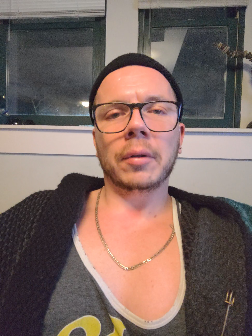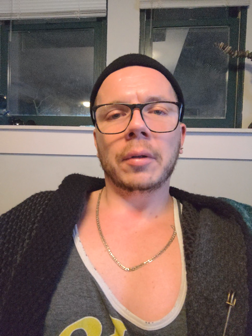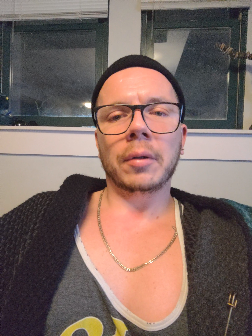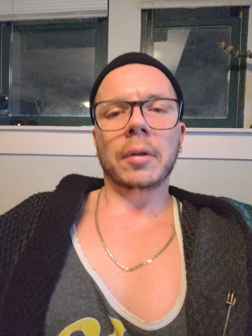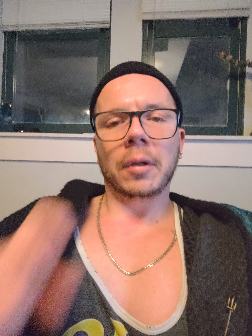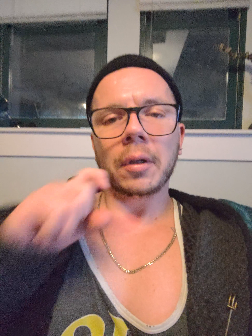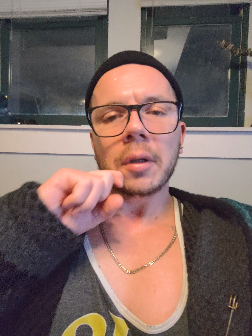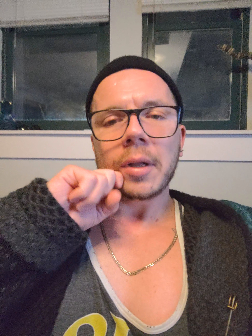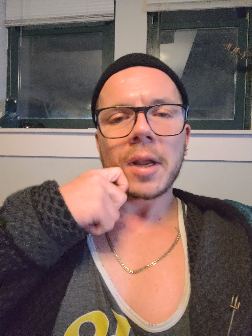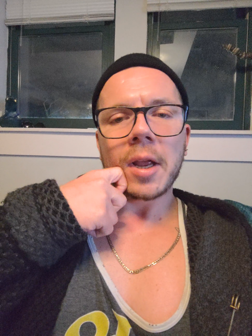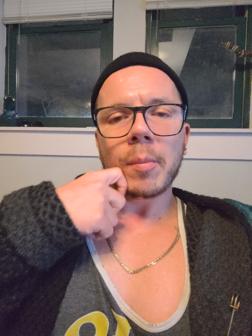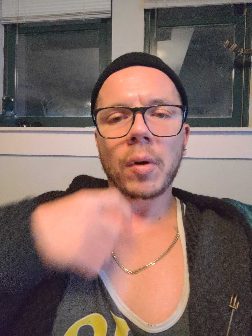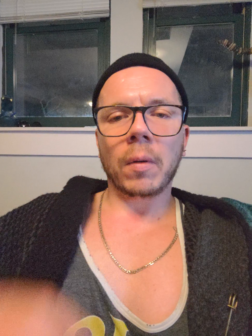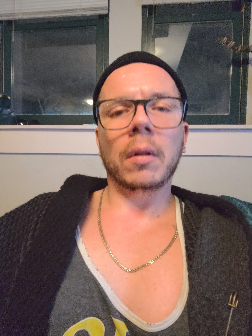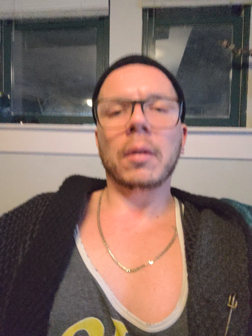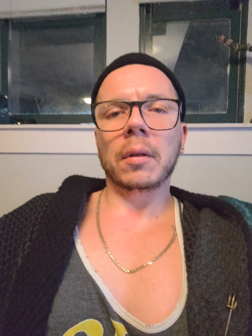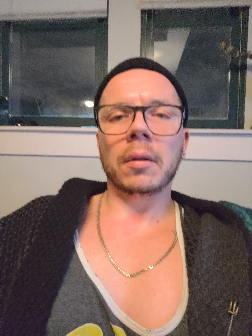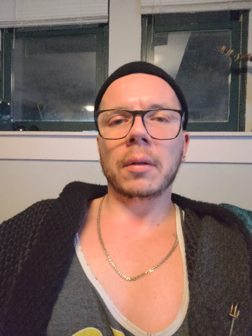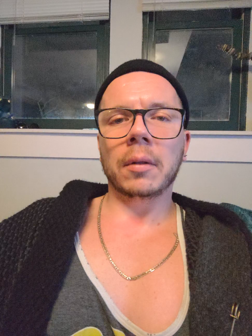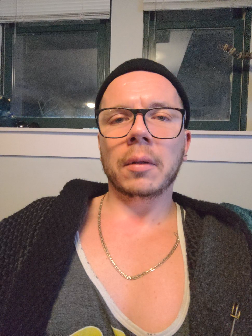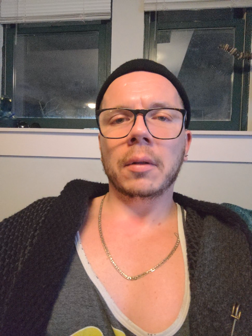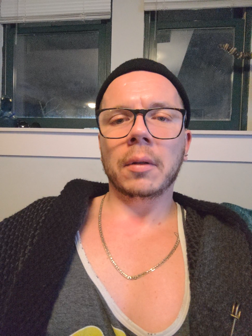apple